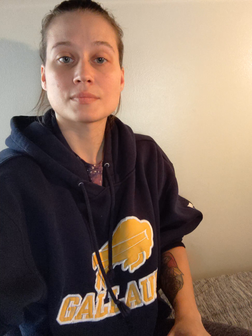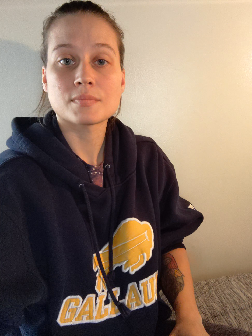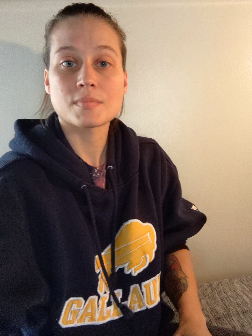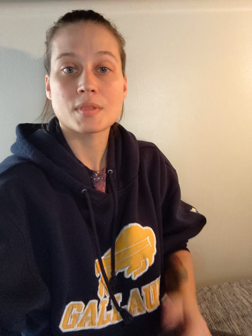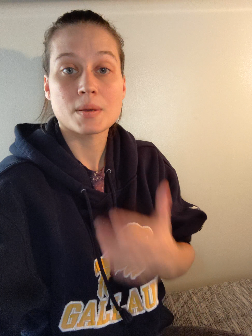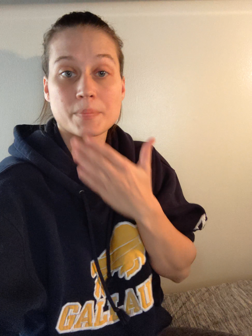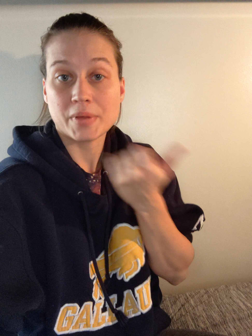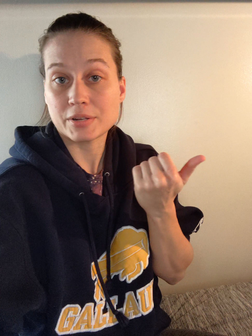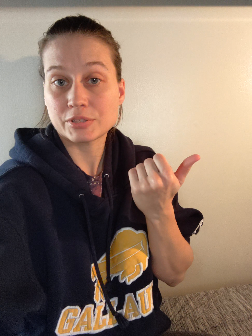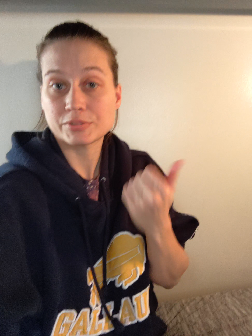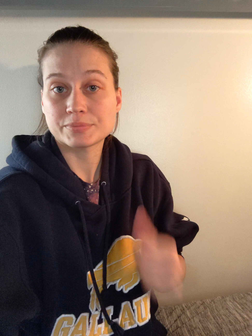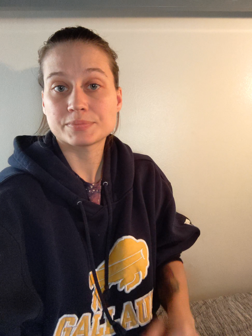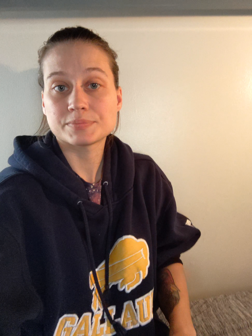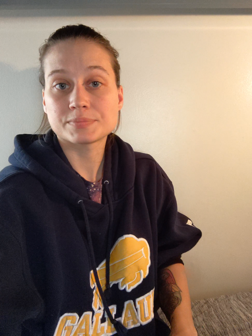better